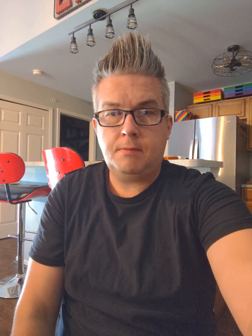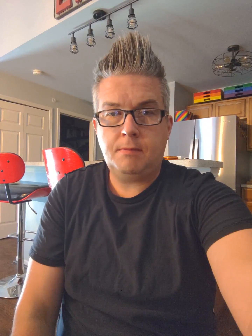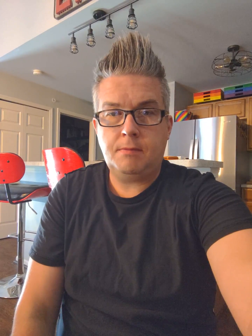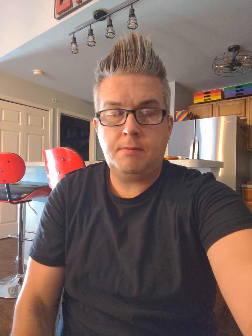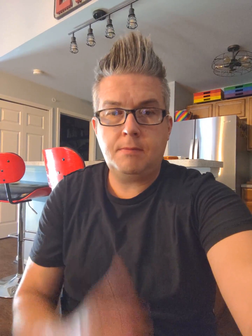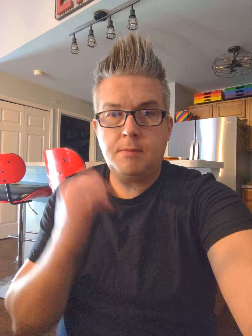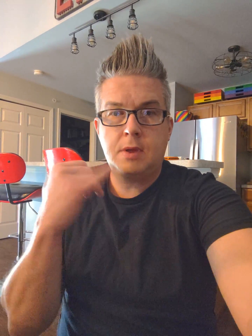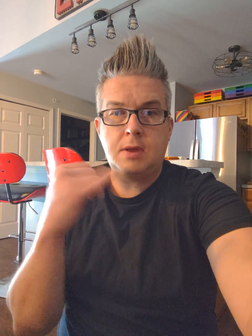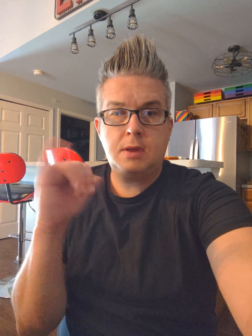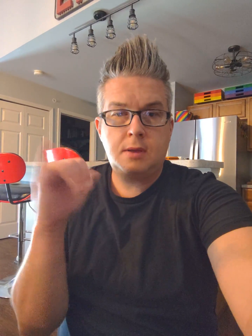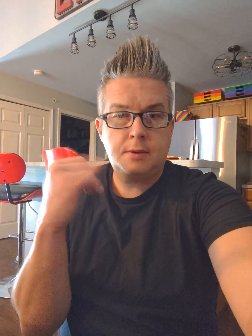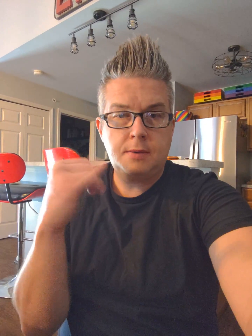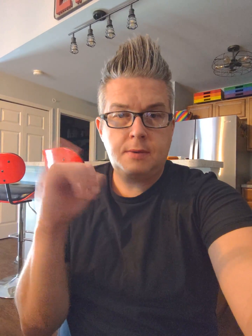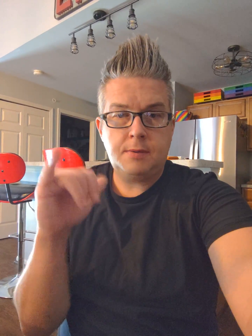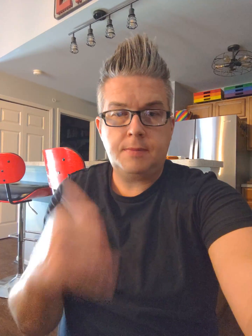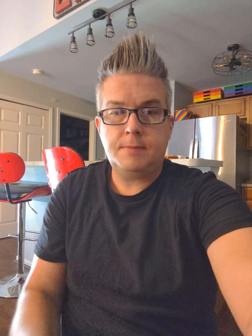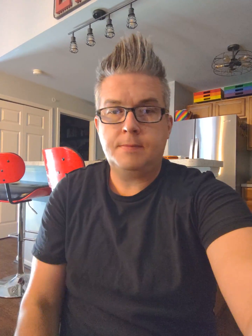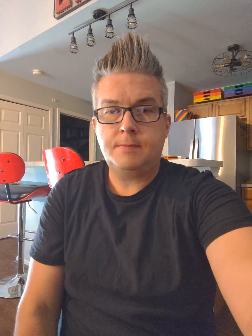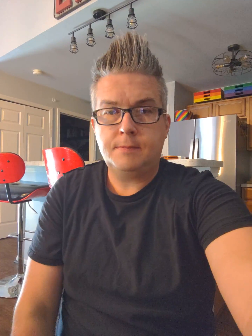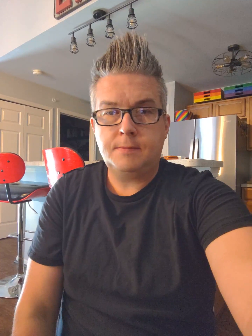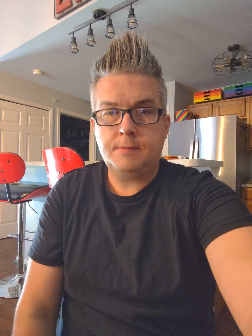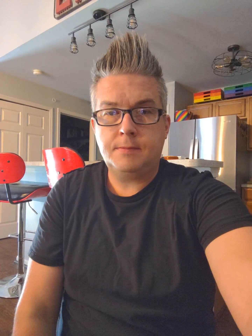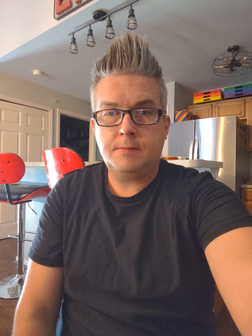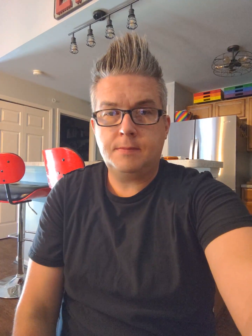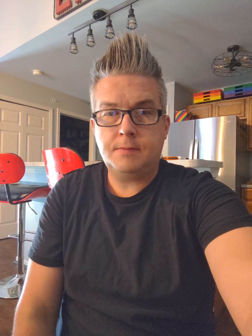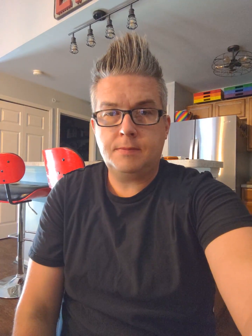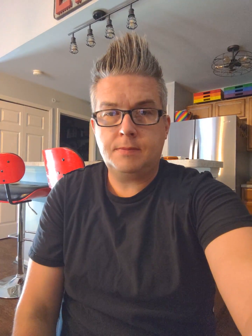party